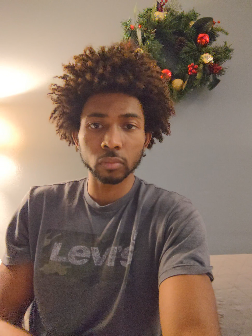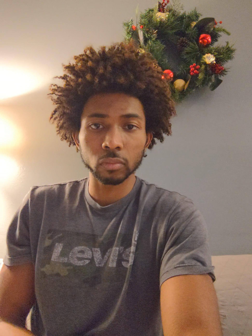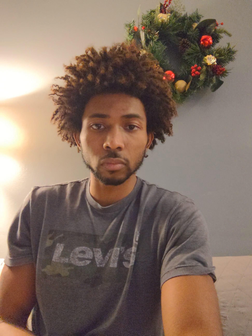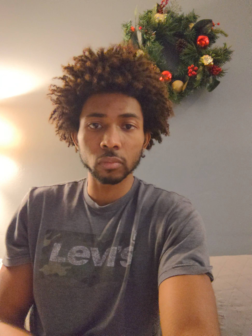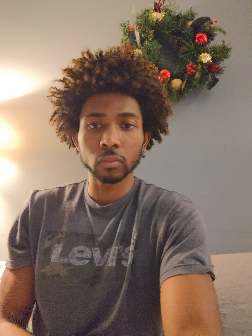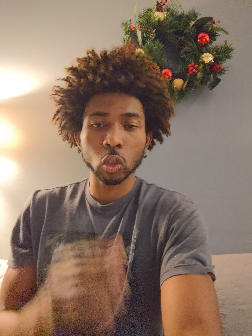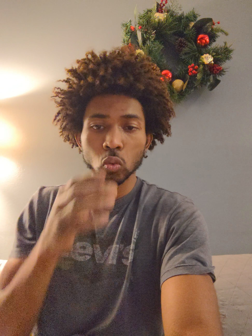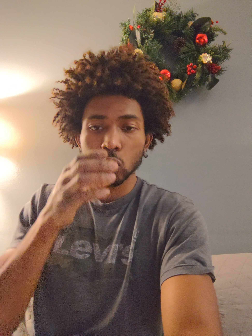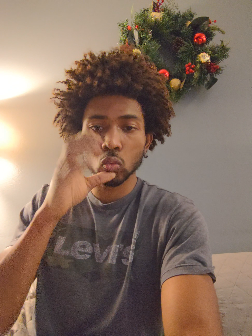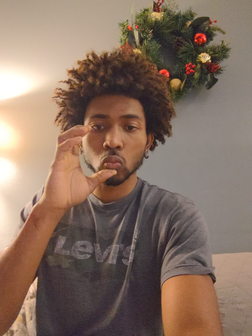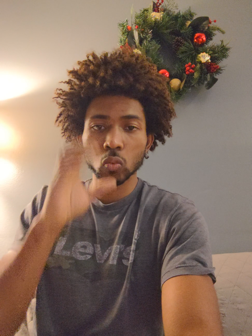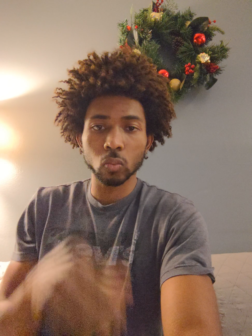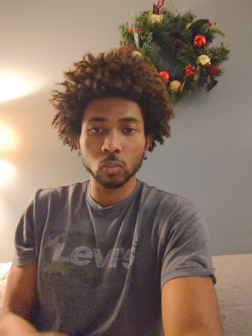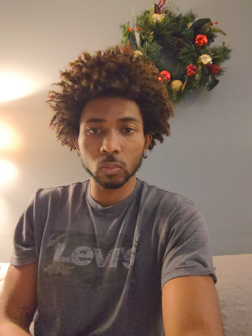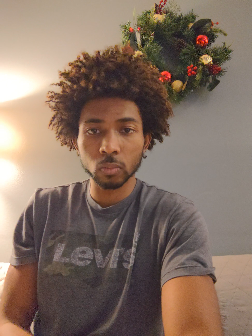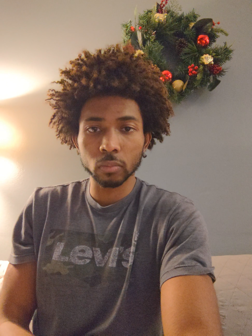drink